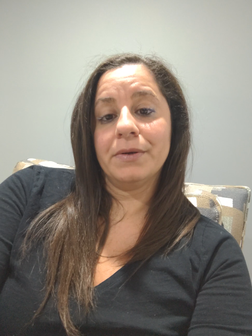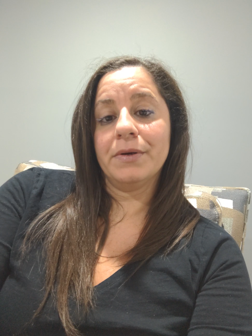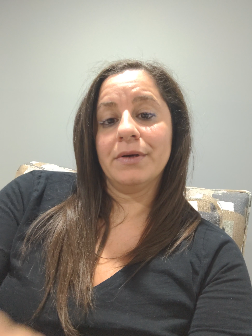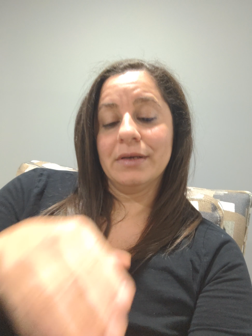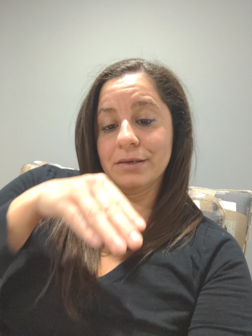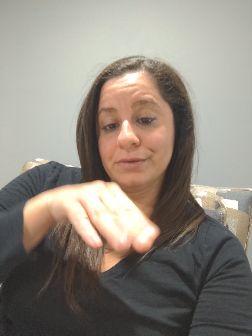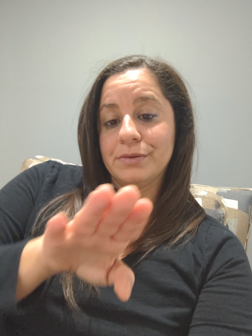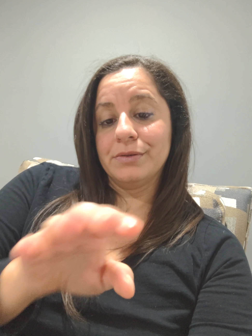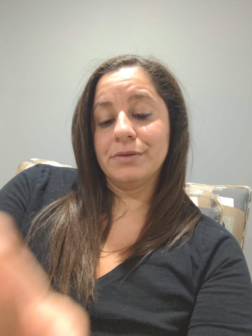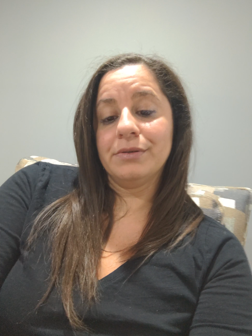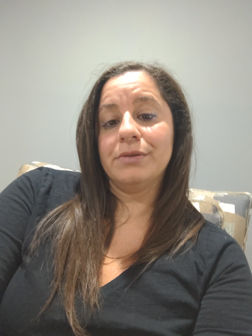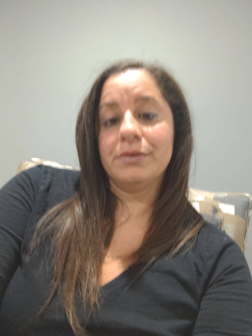into